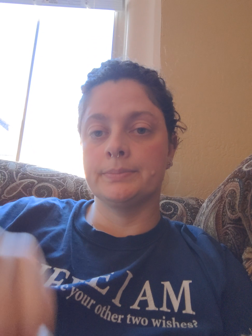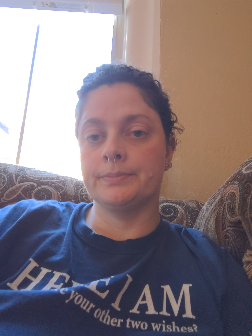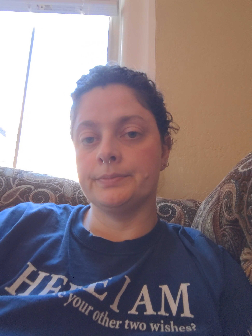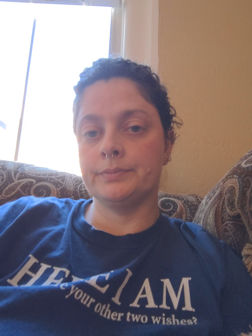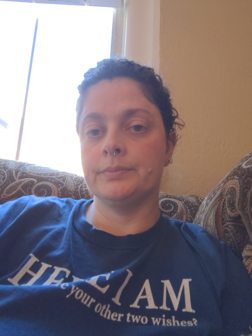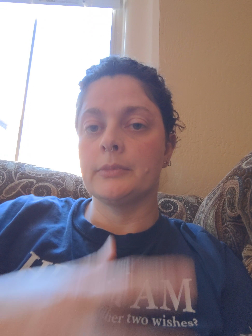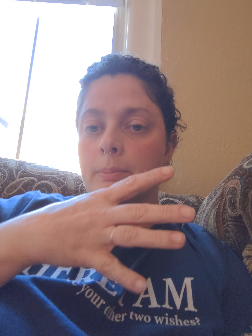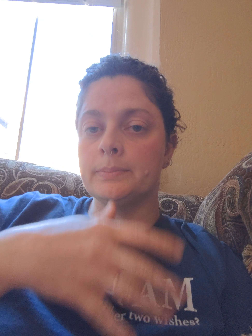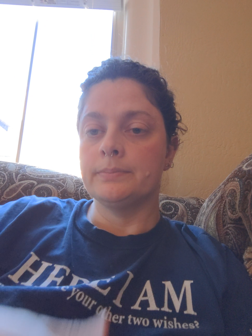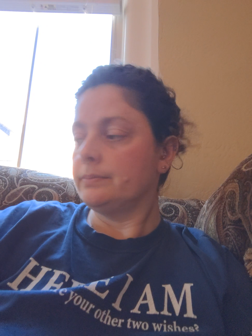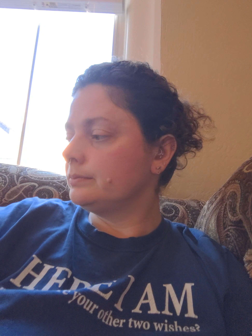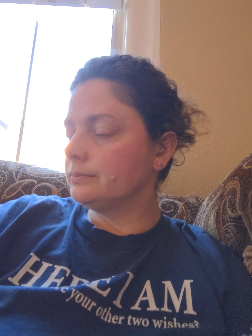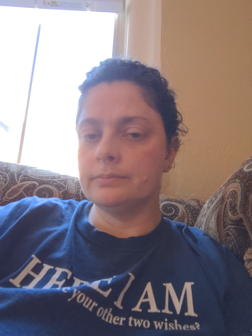mom